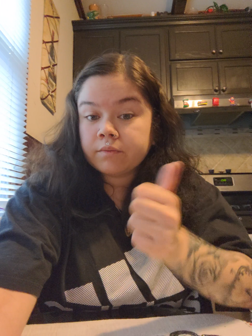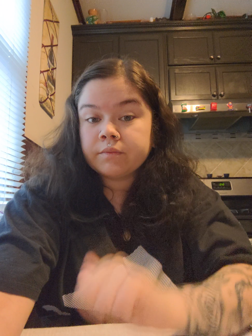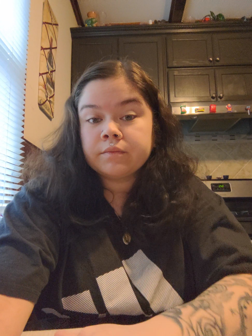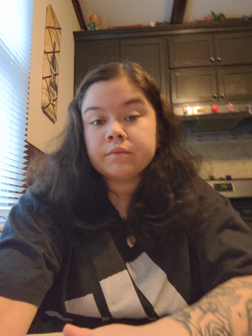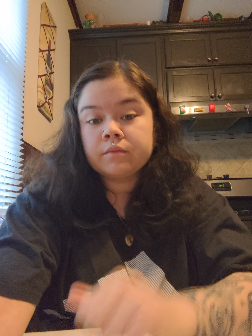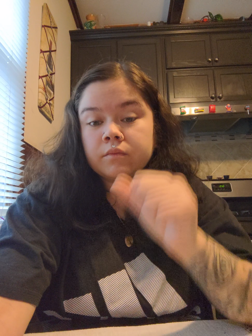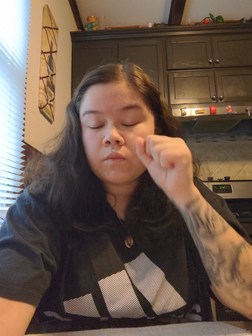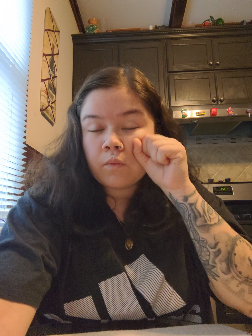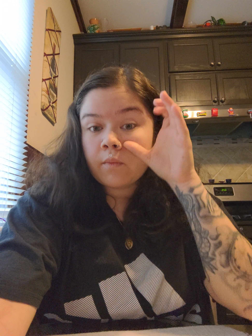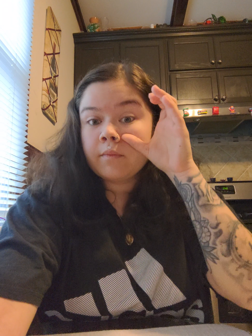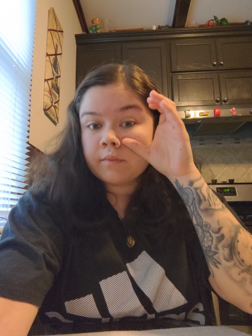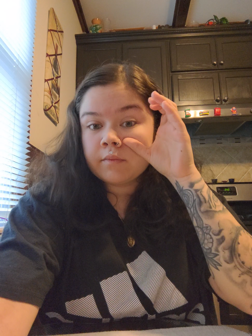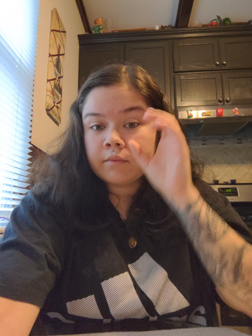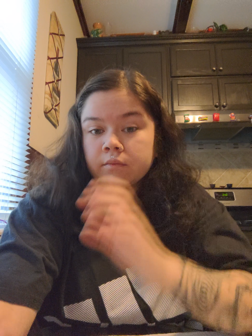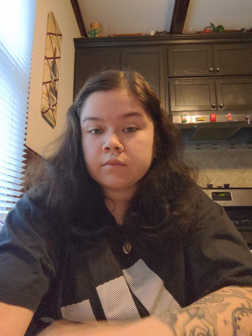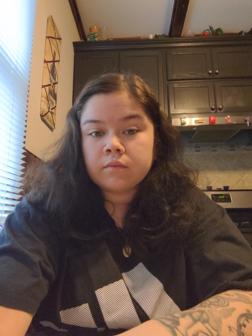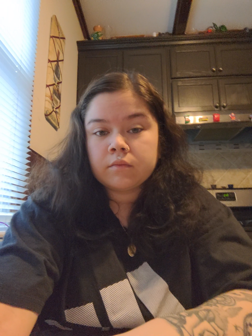awake